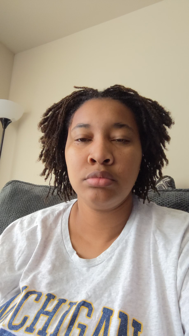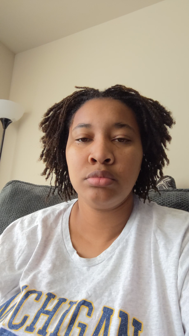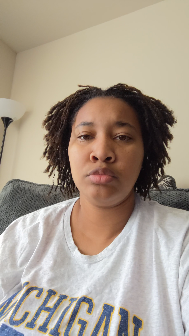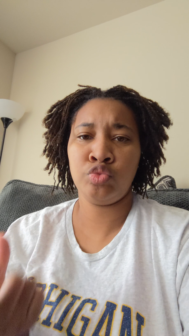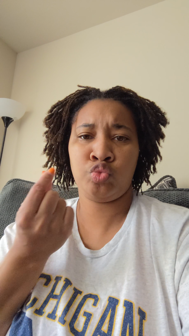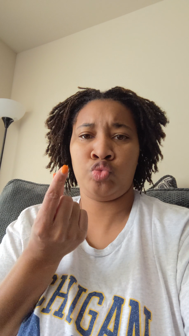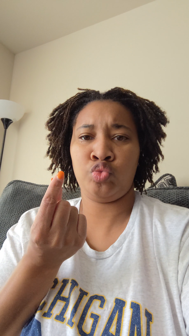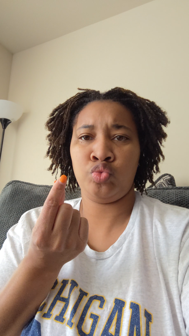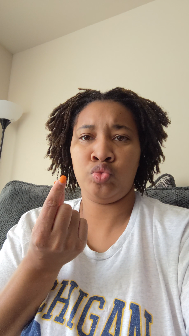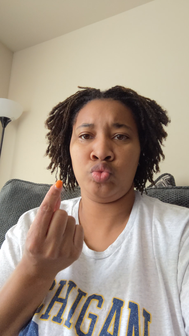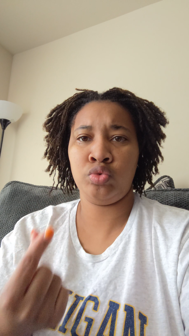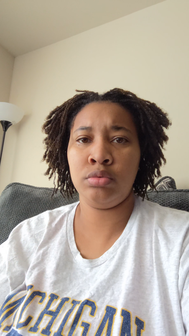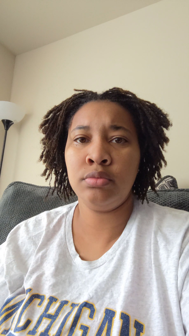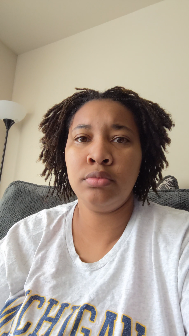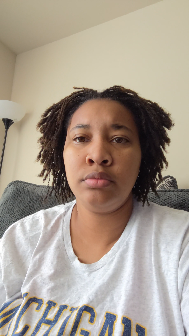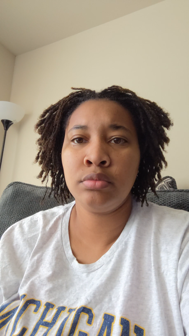do